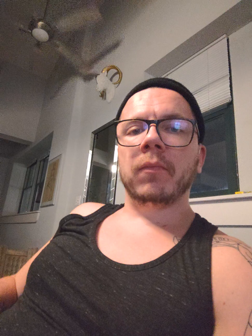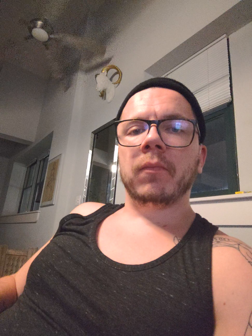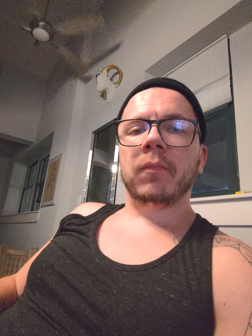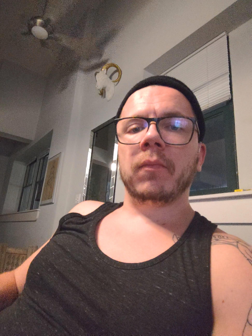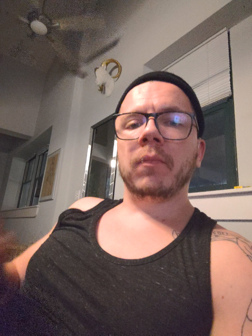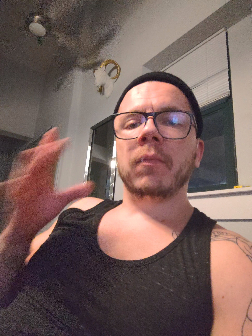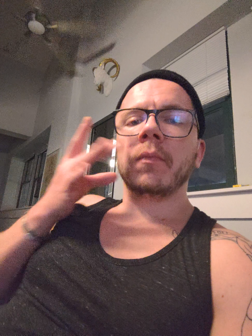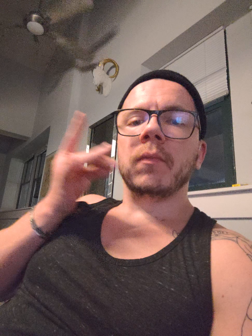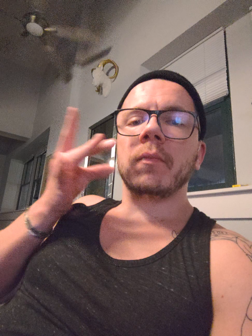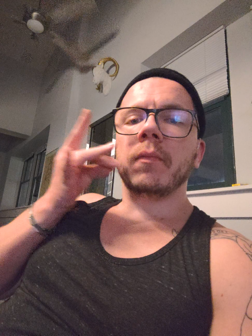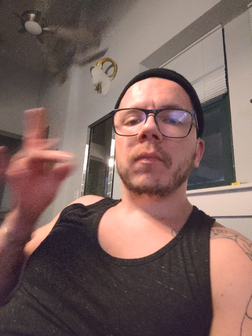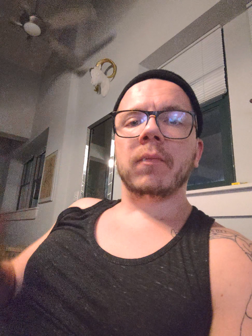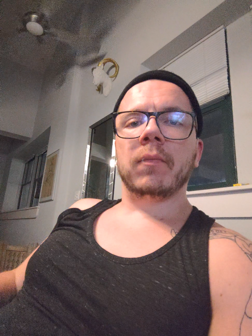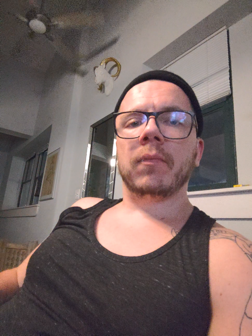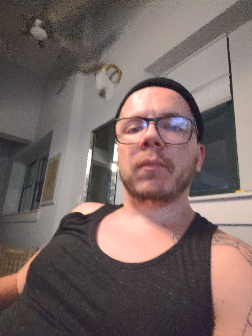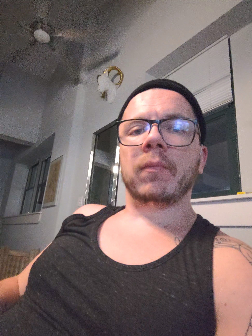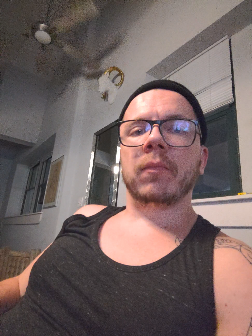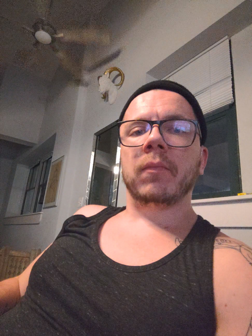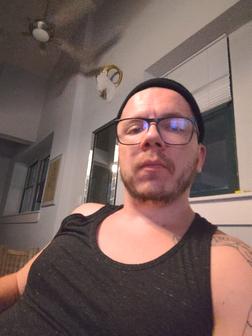cat